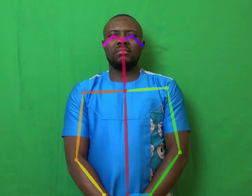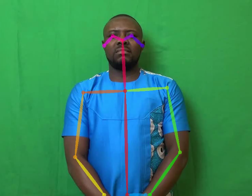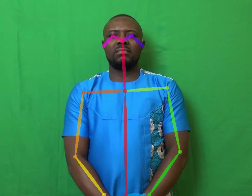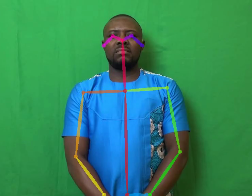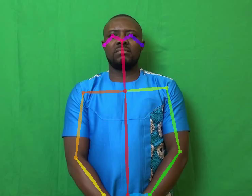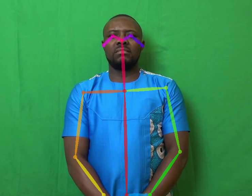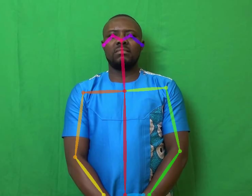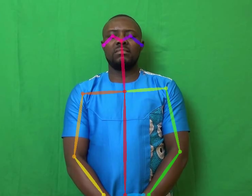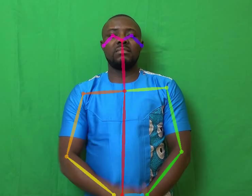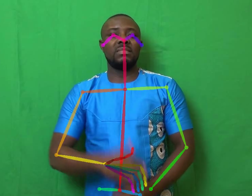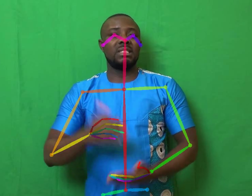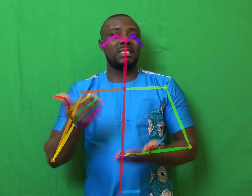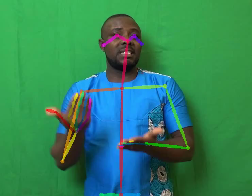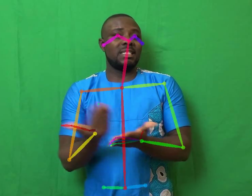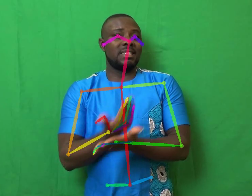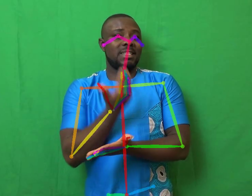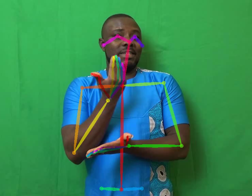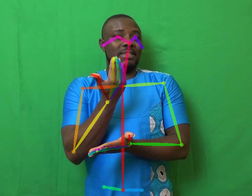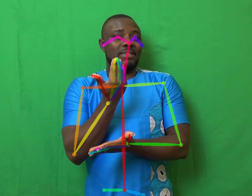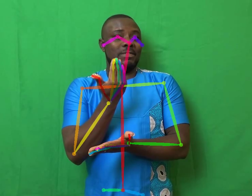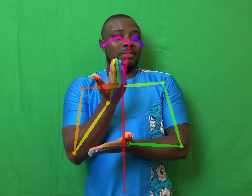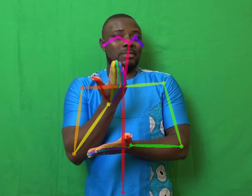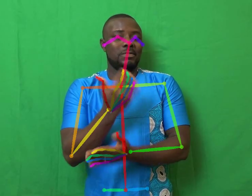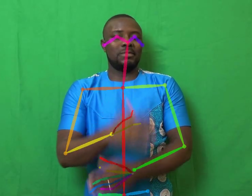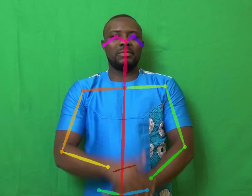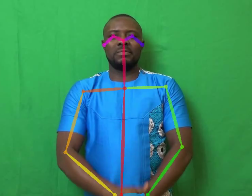new